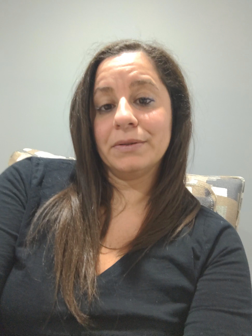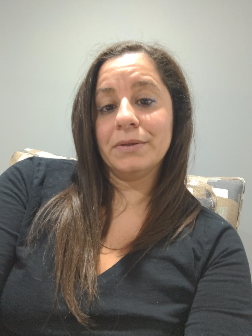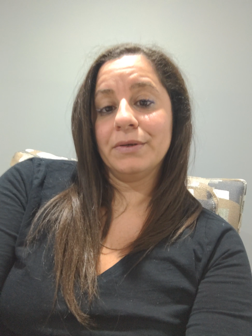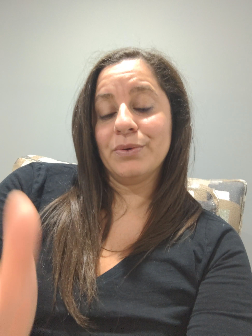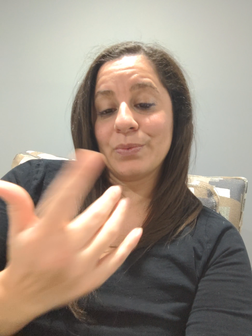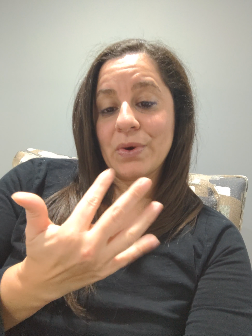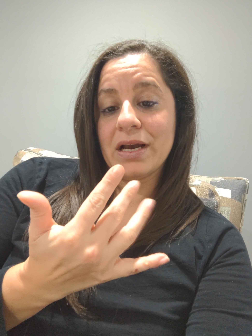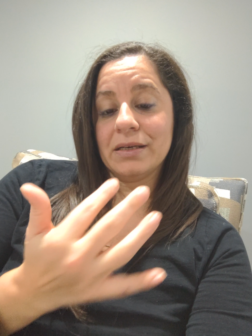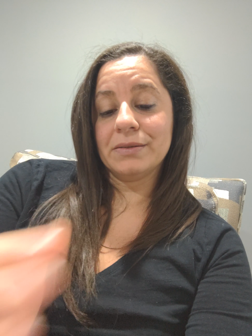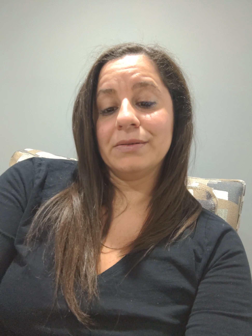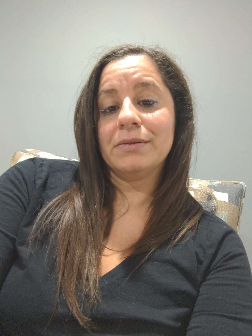wait